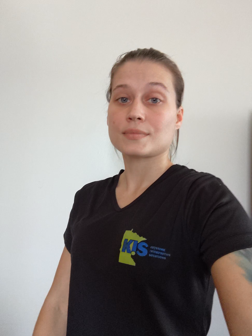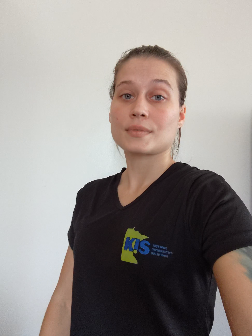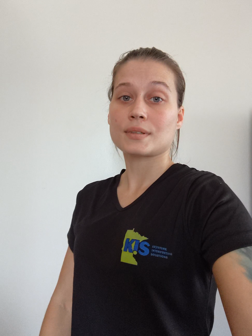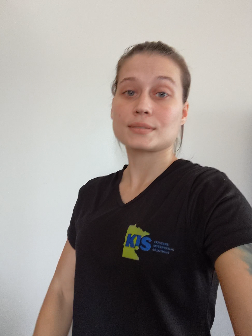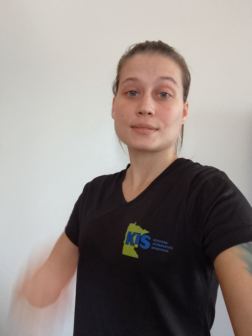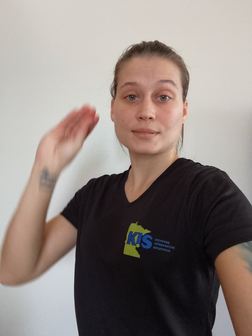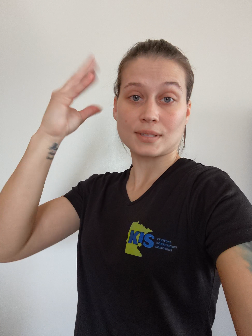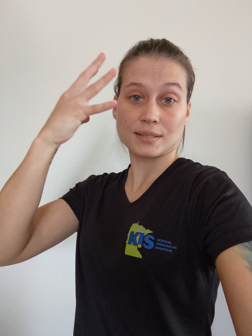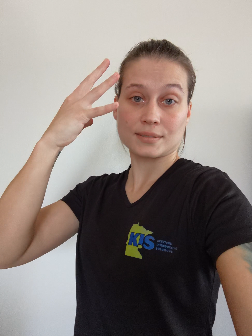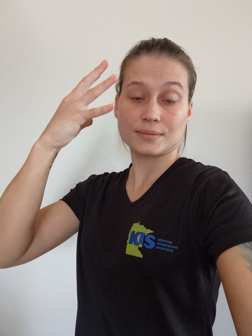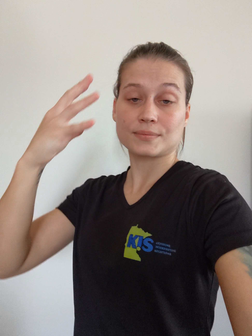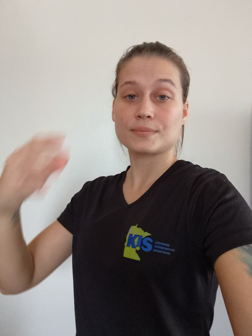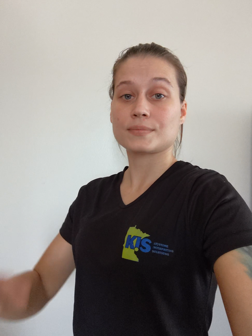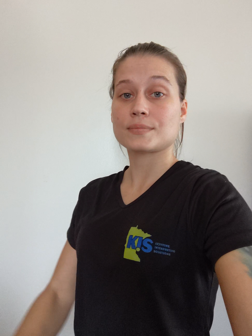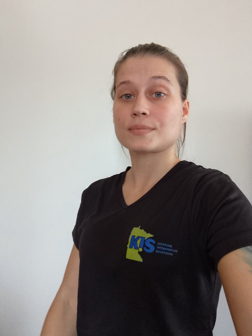sun